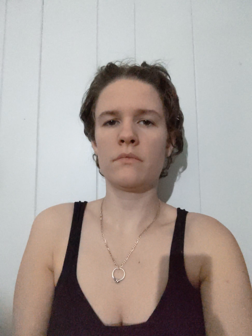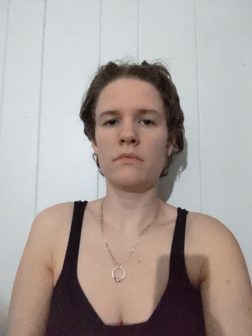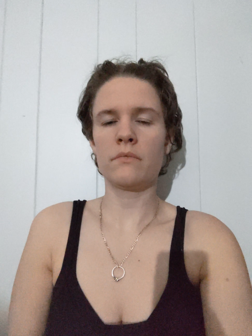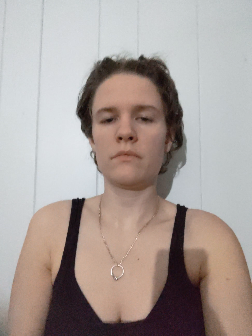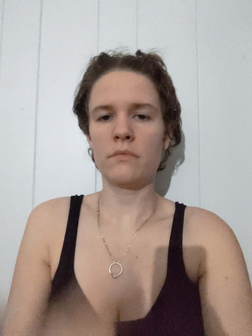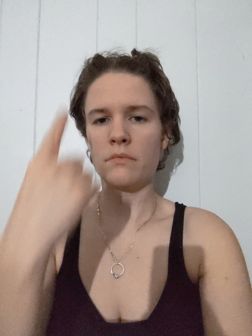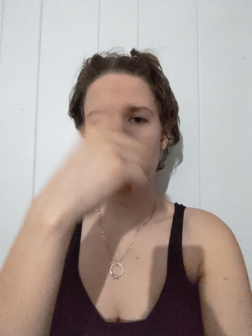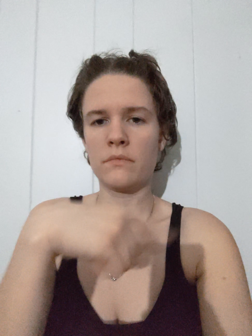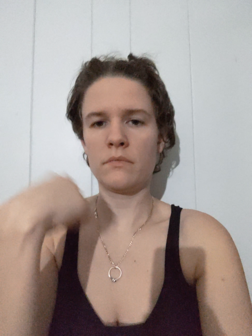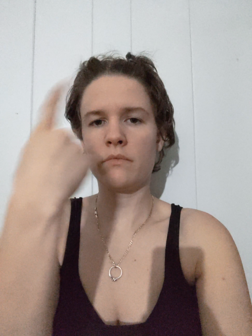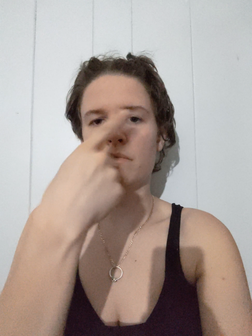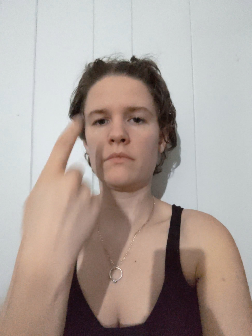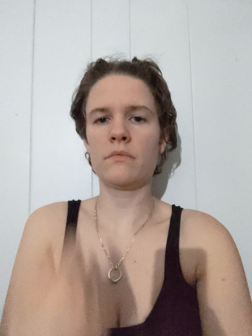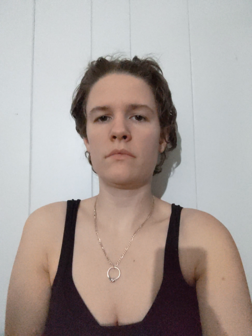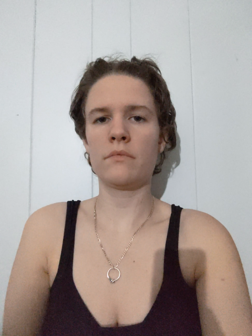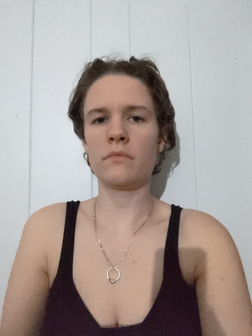look